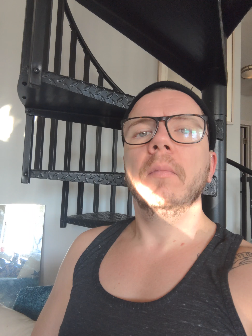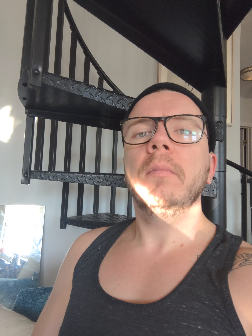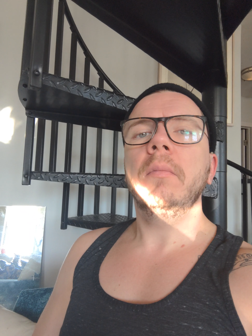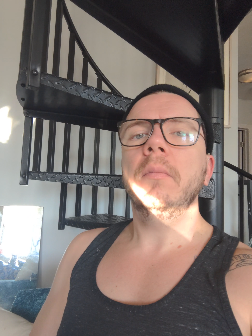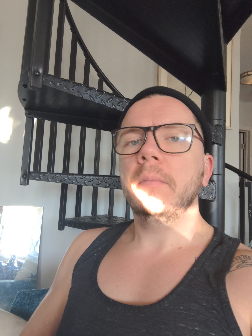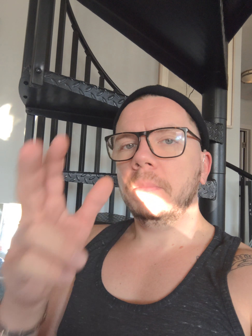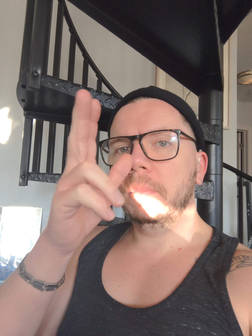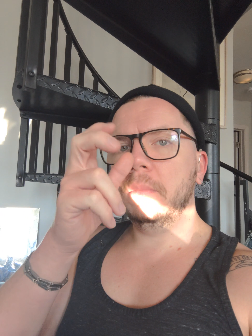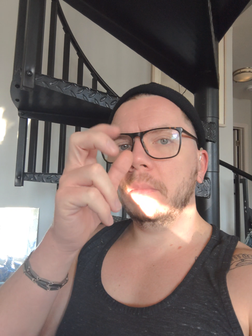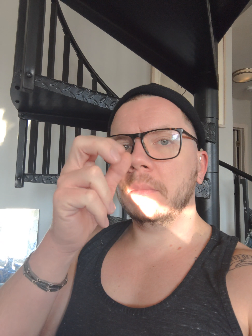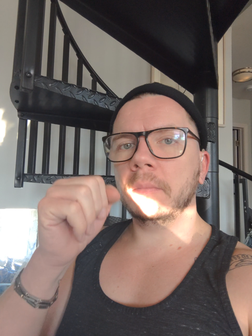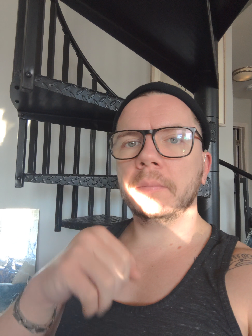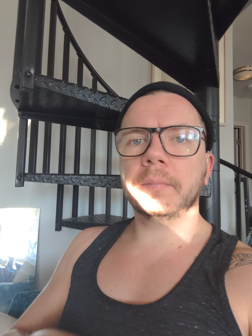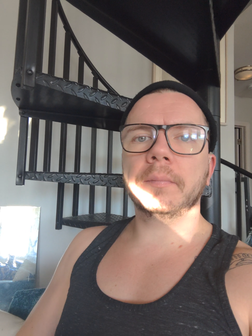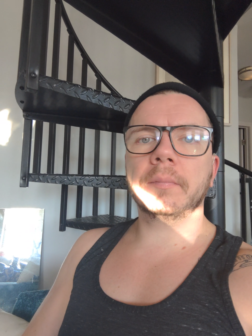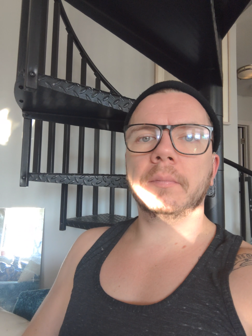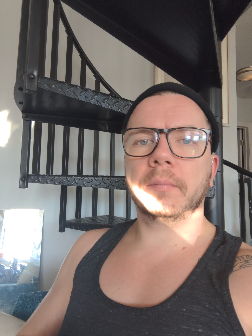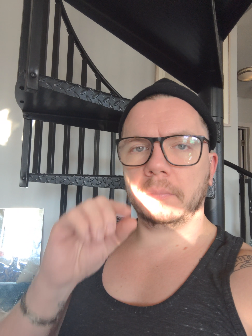bug